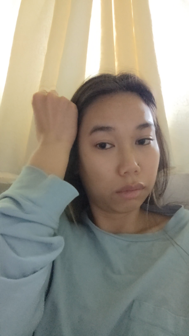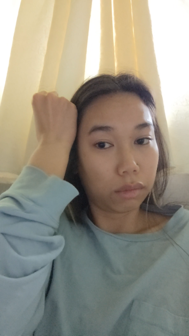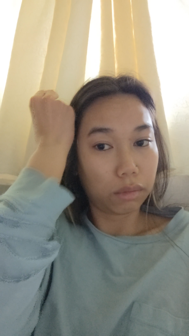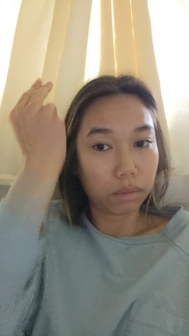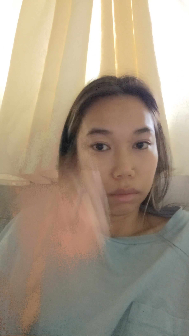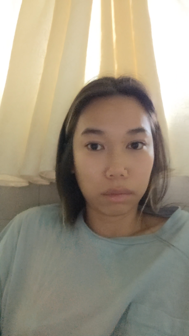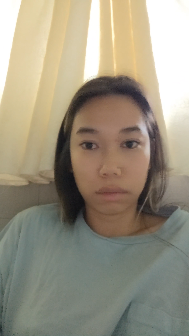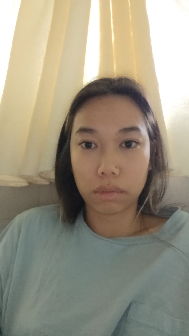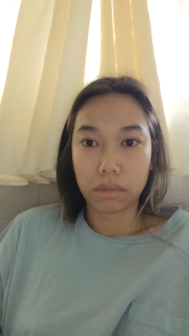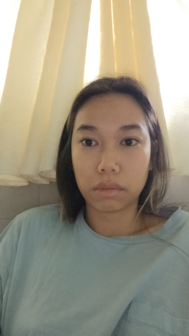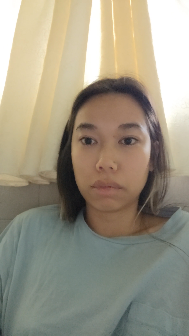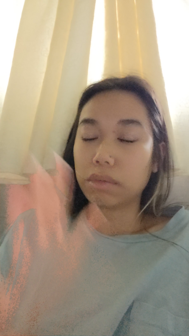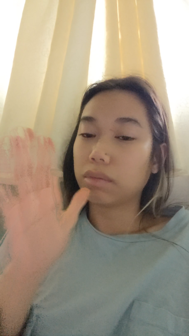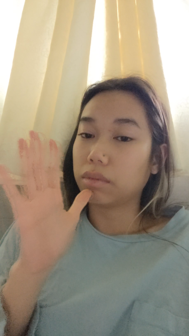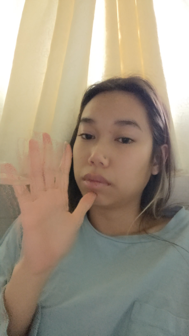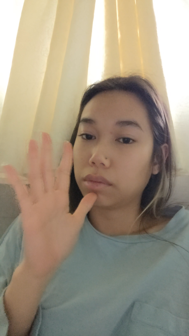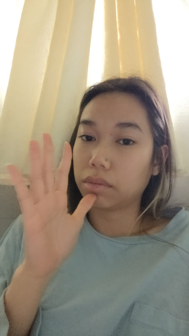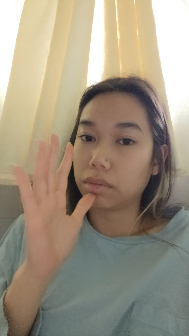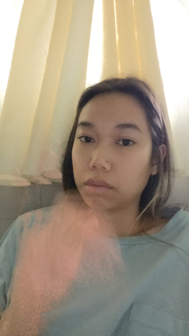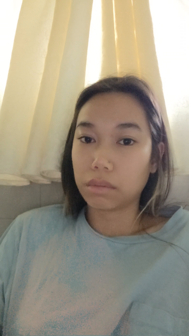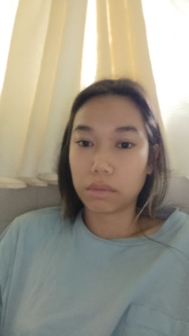mommy